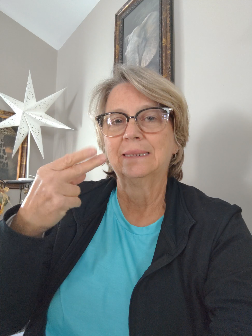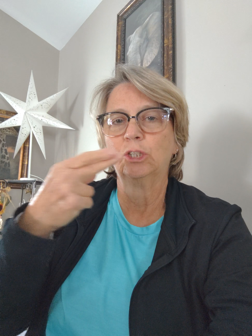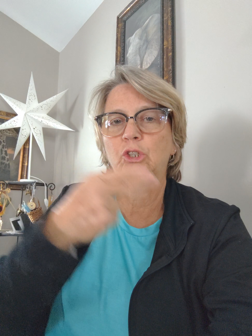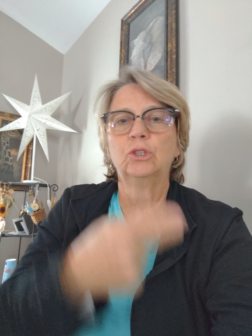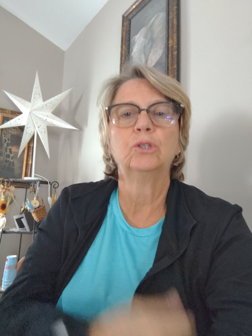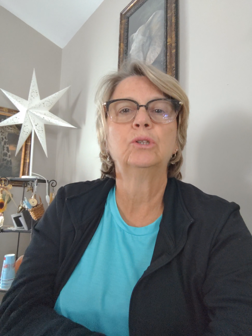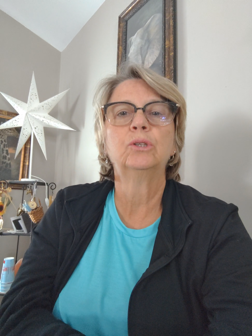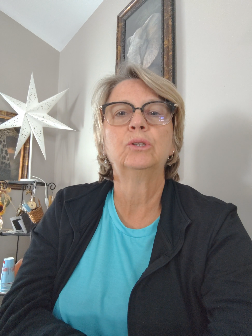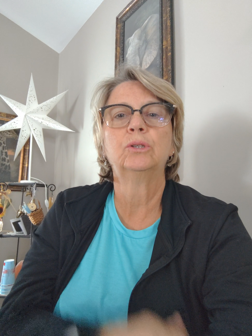scissors